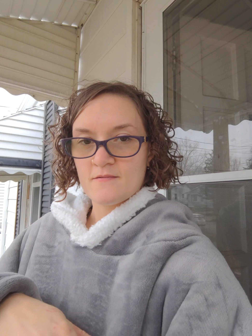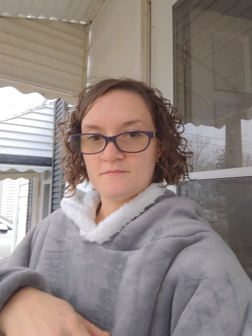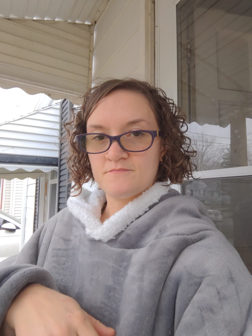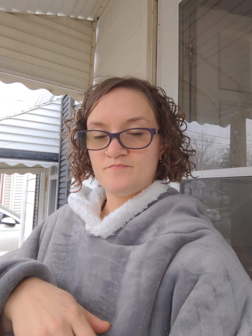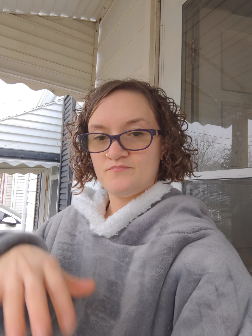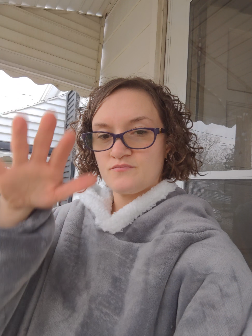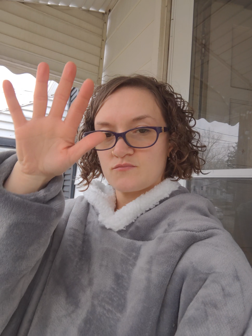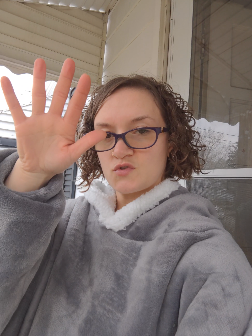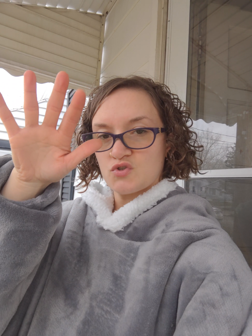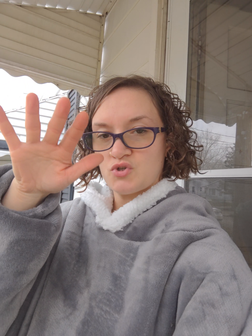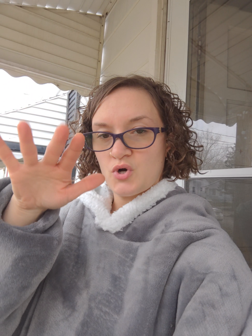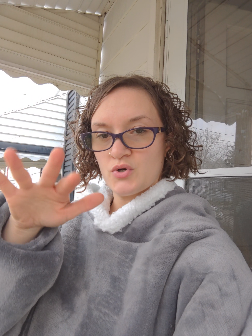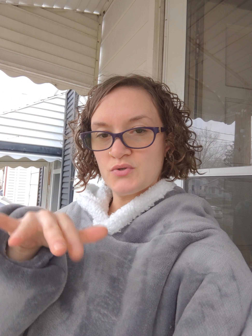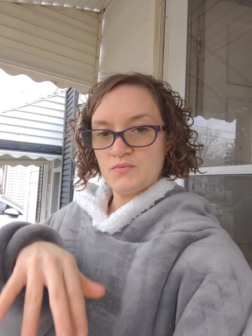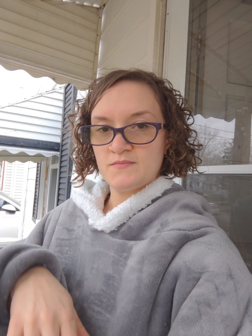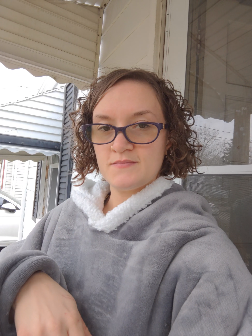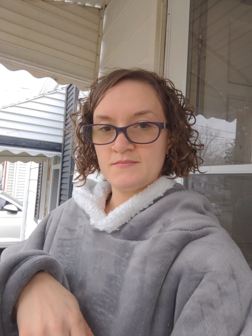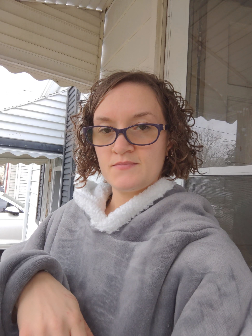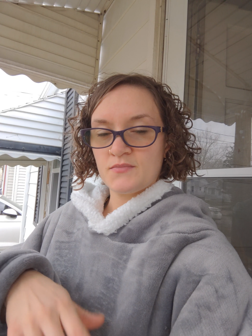snow